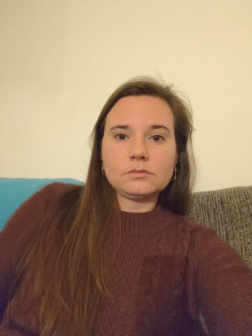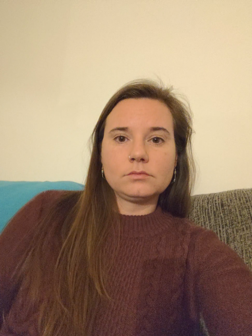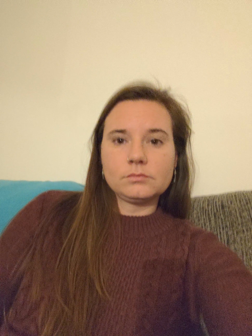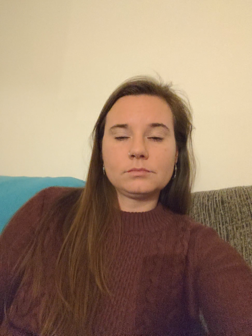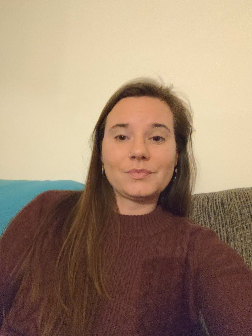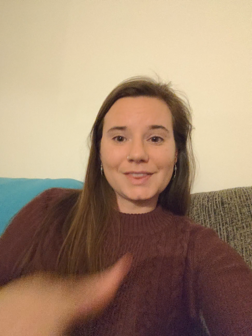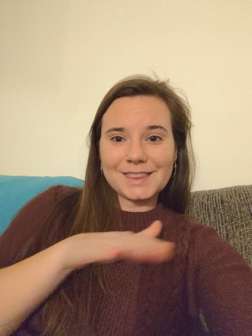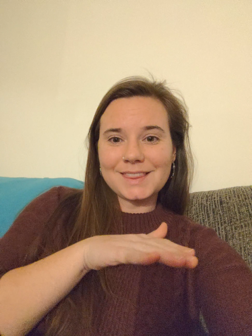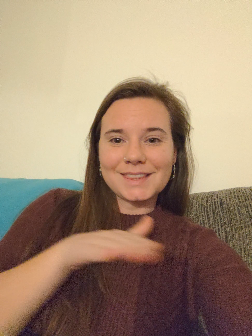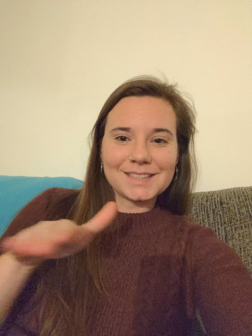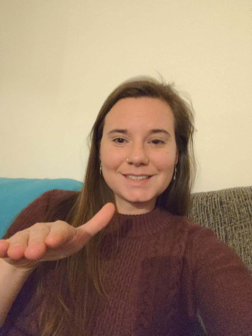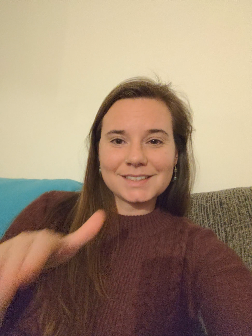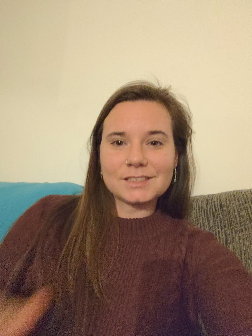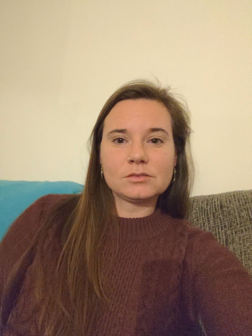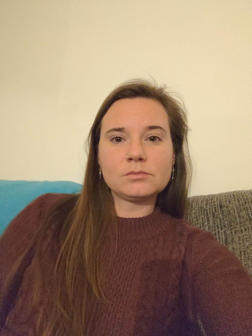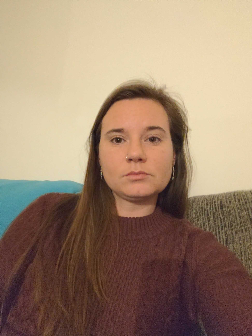clean